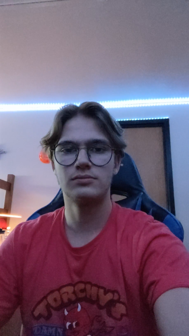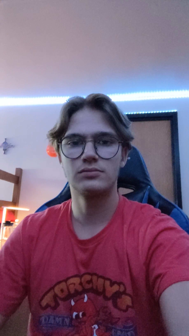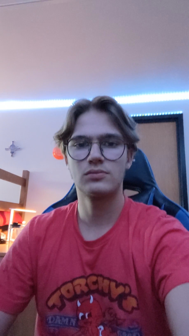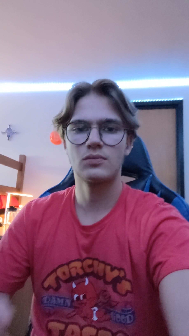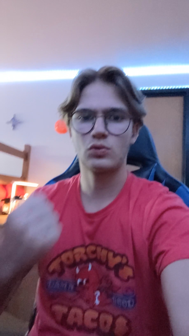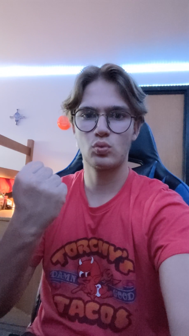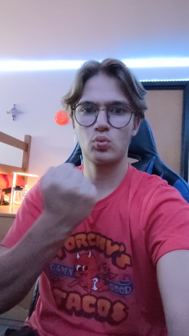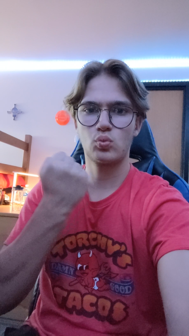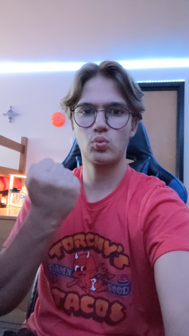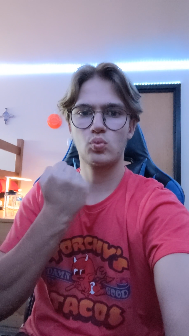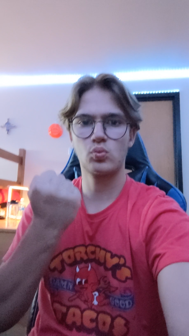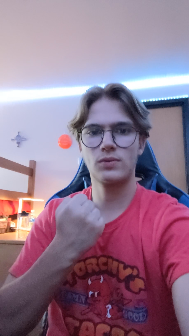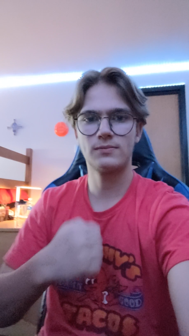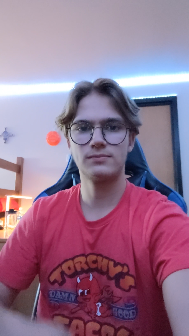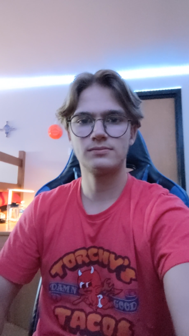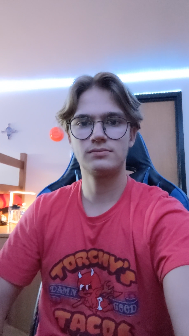hold